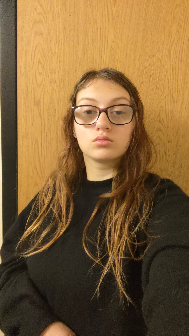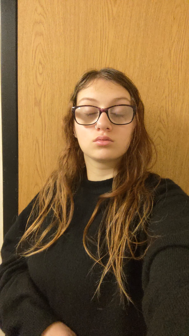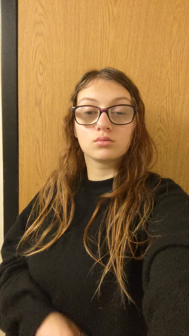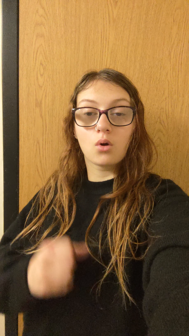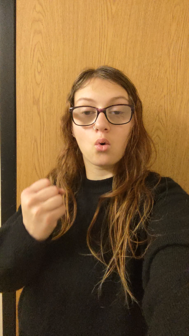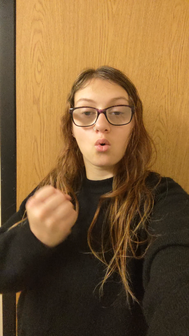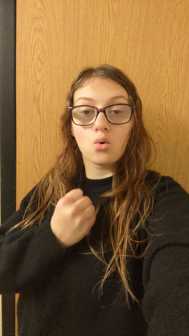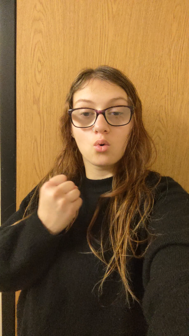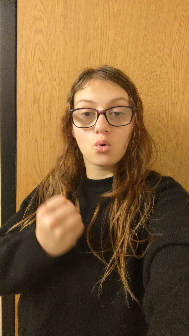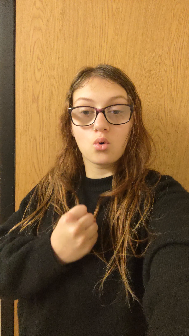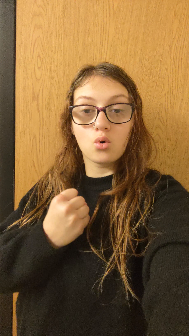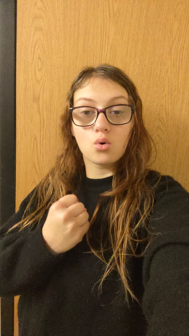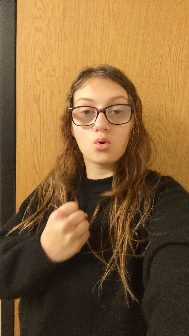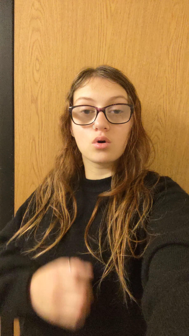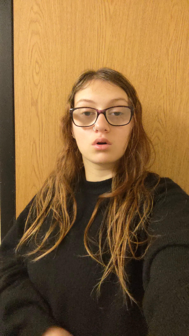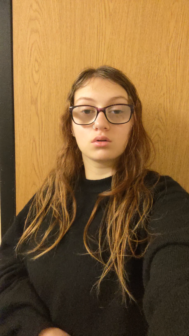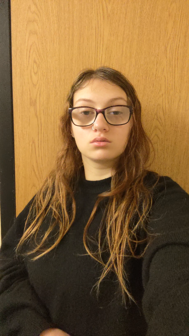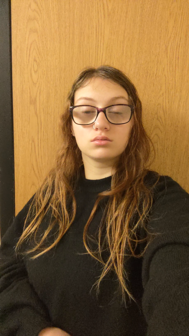hold